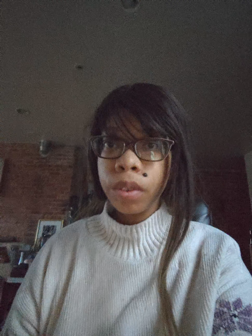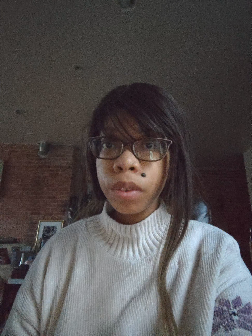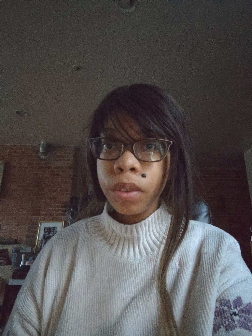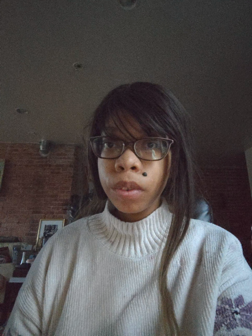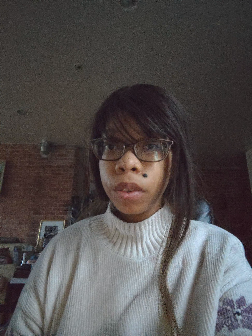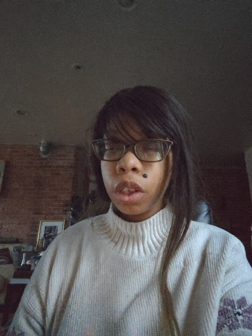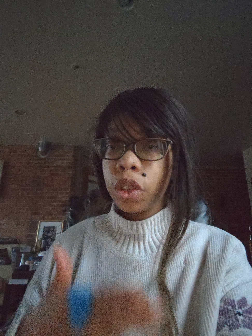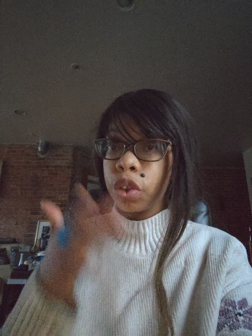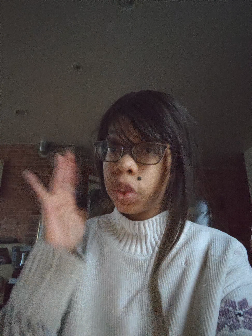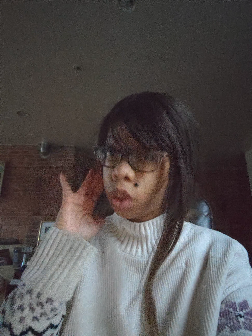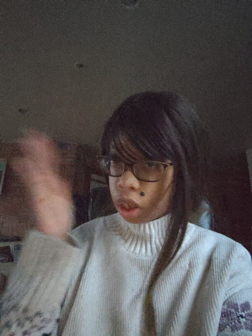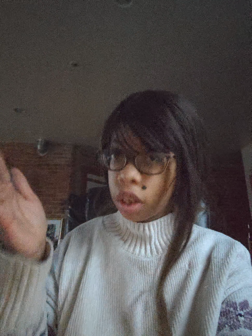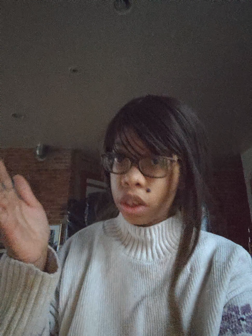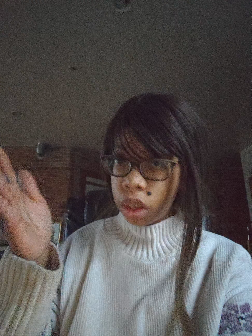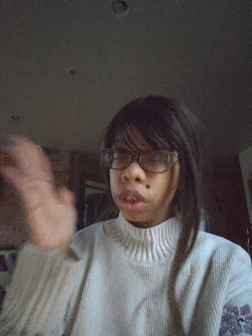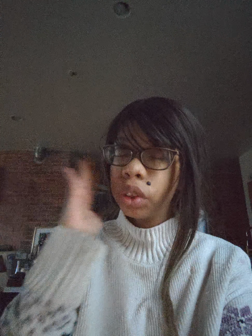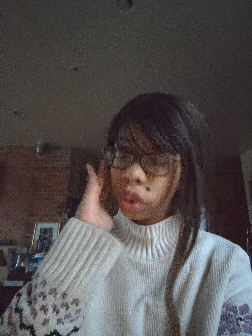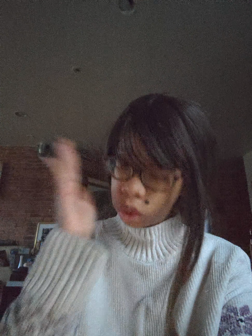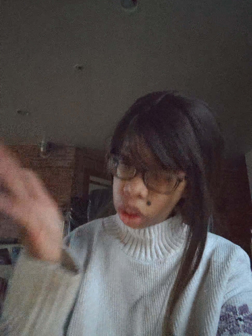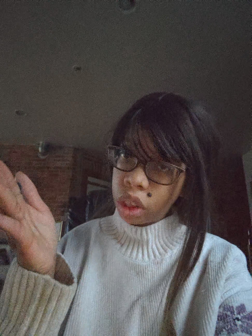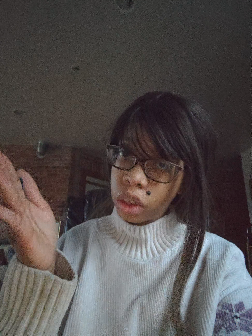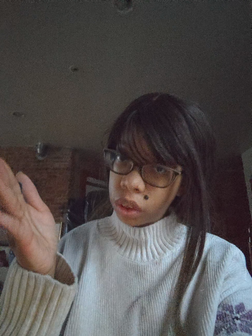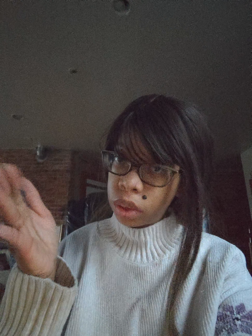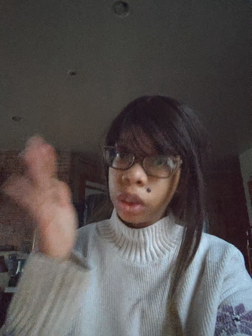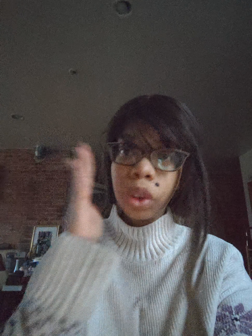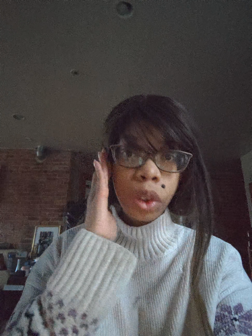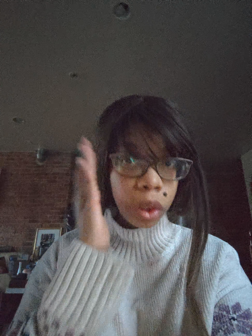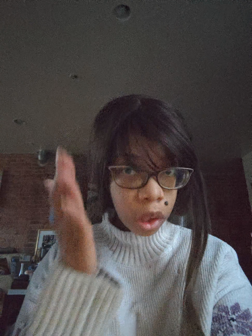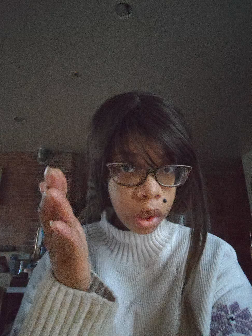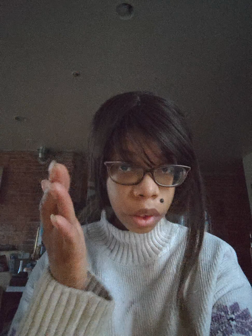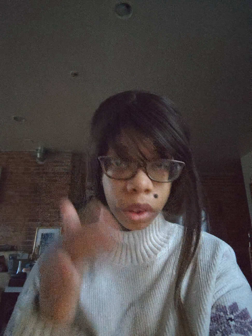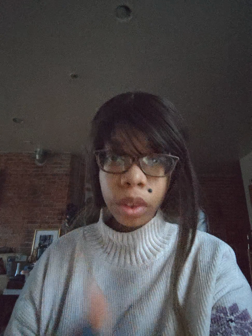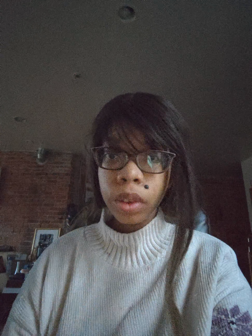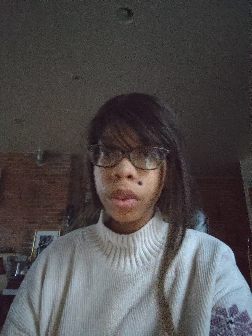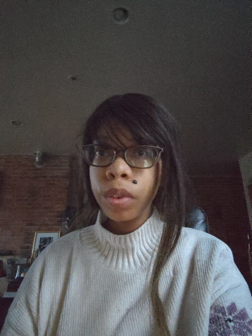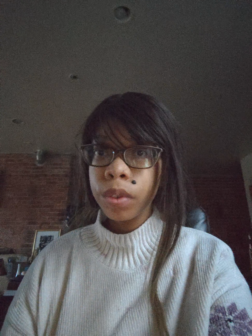will